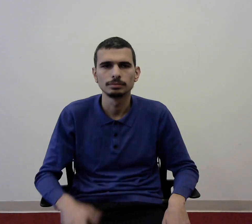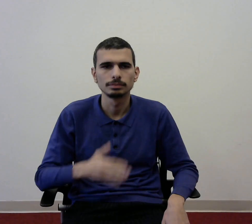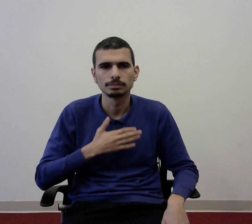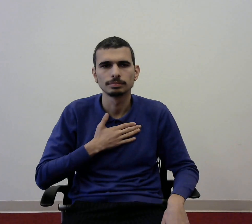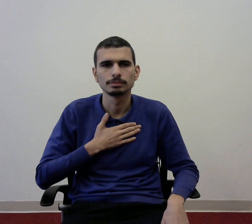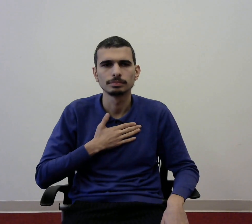mən